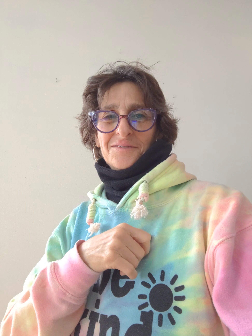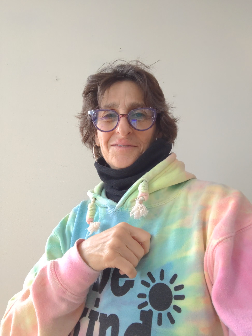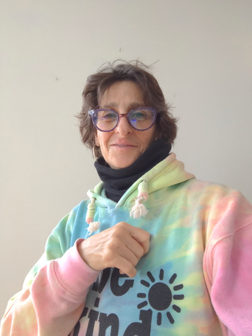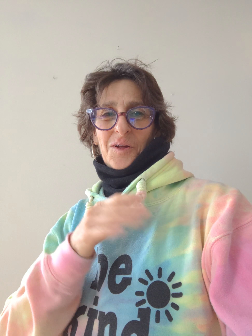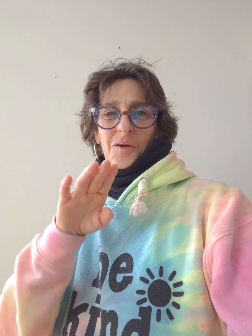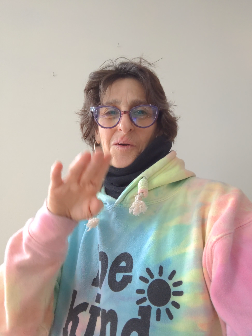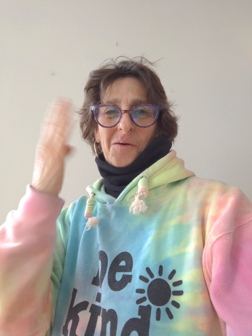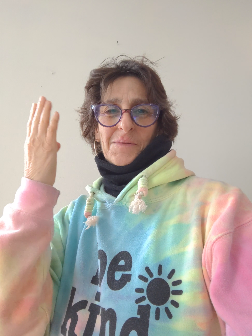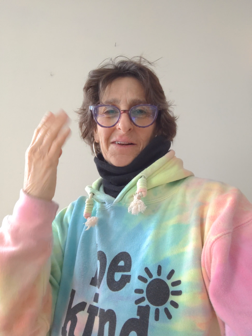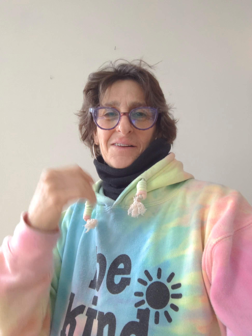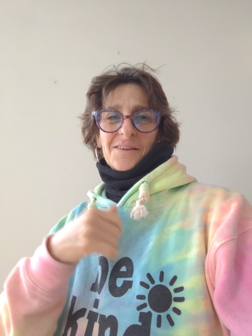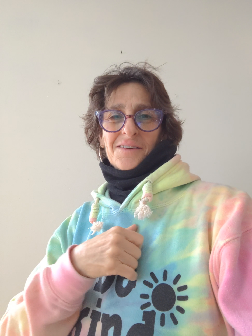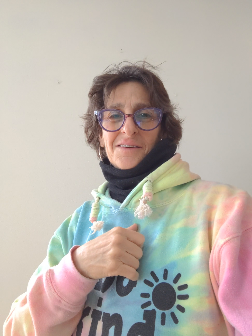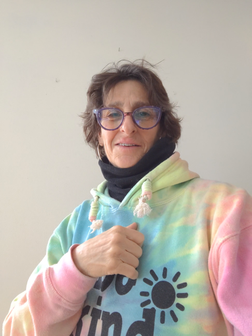open